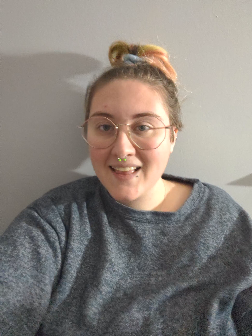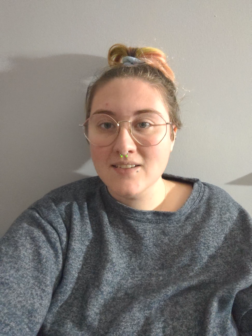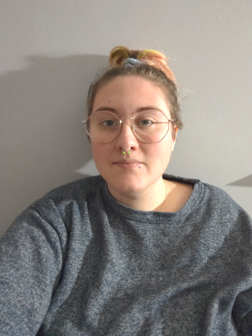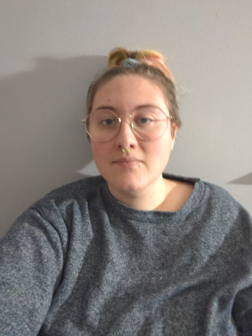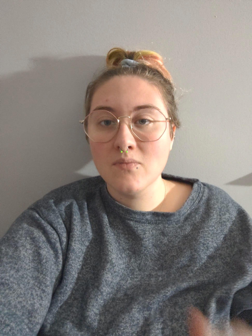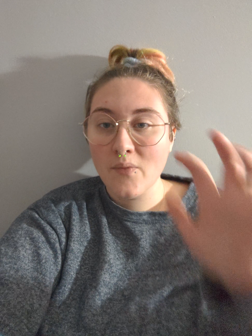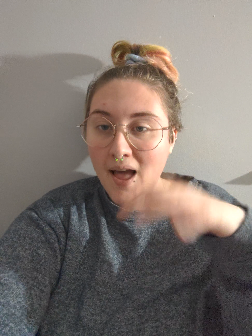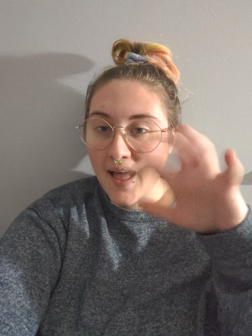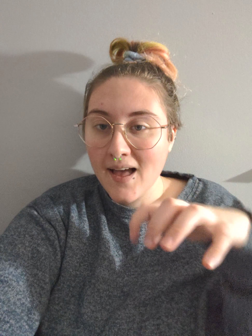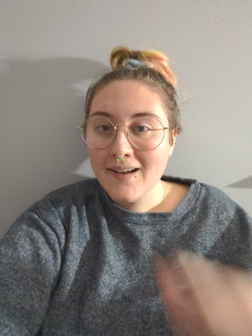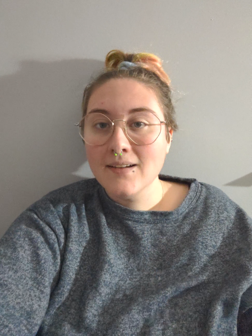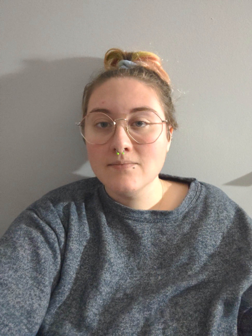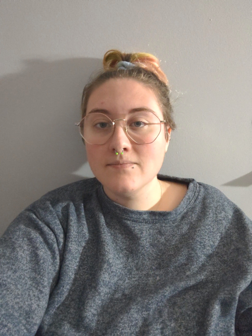rain